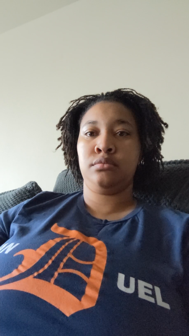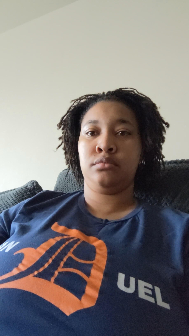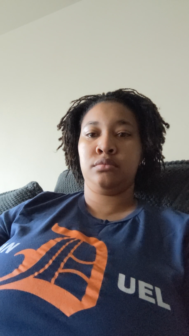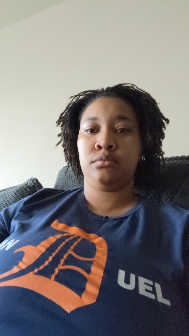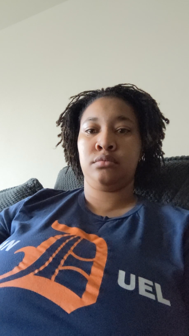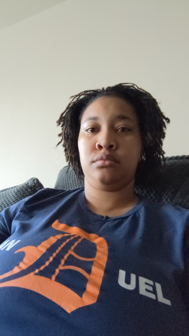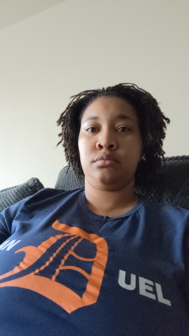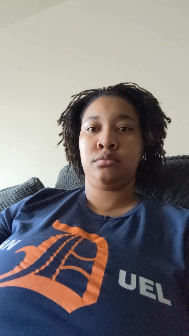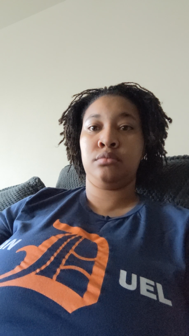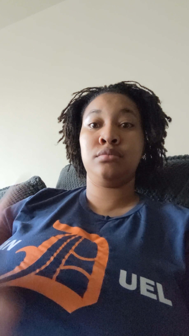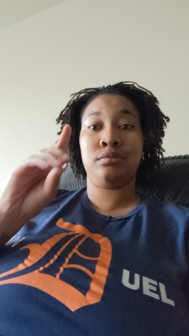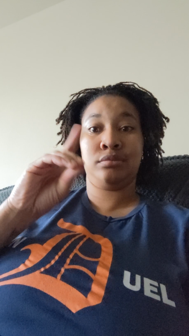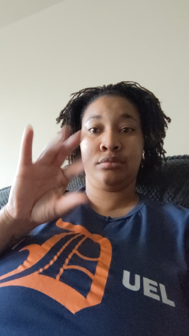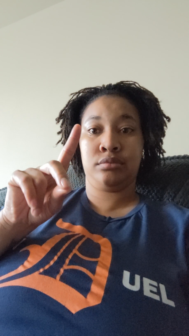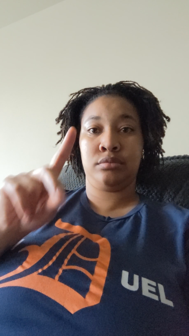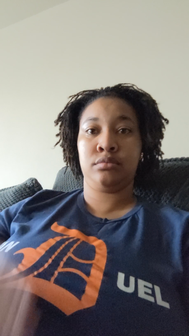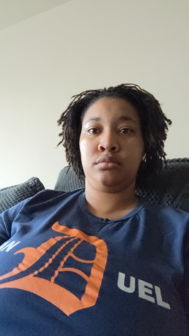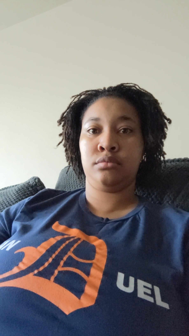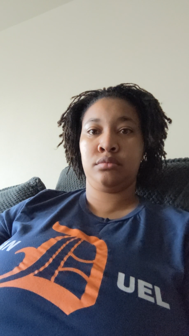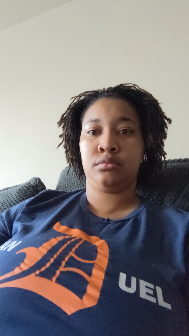did